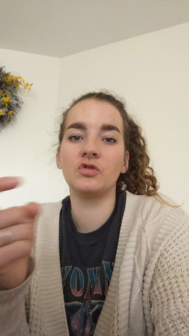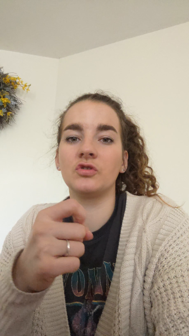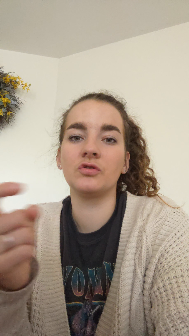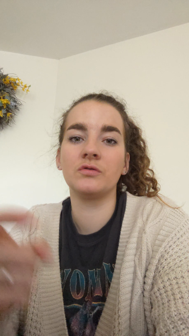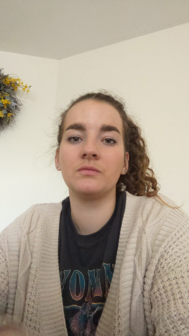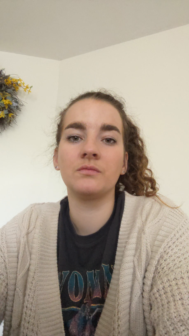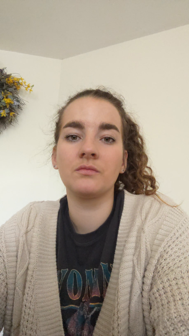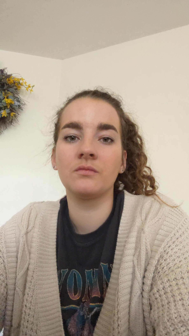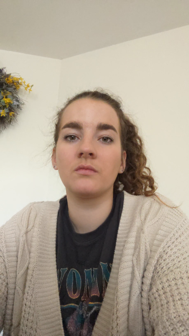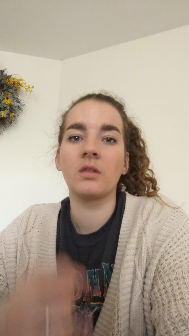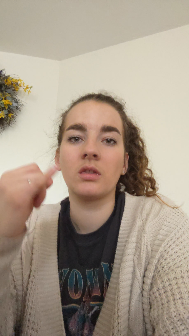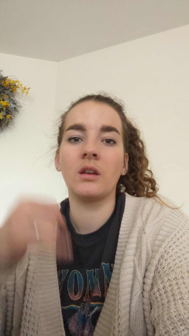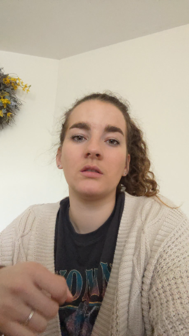last